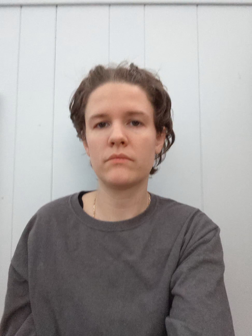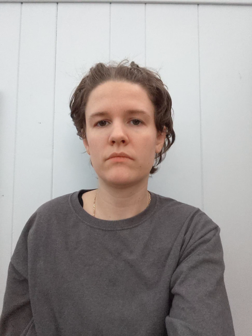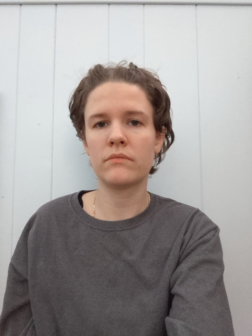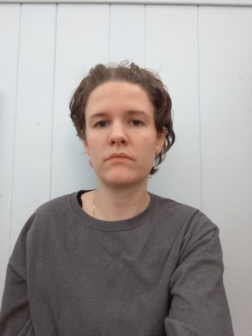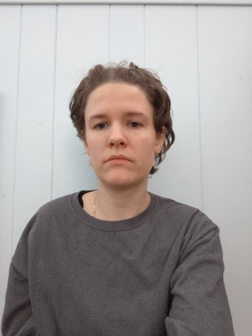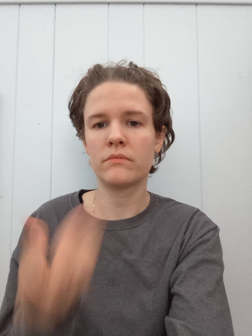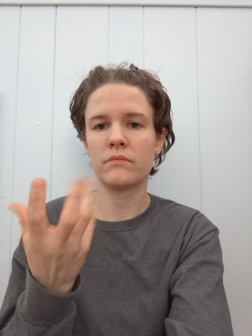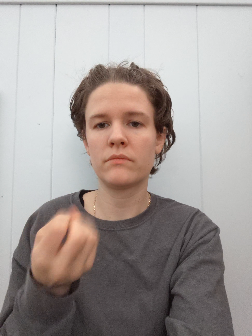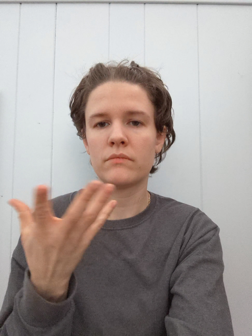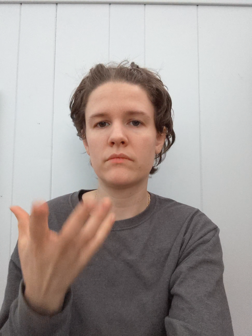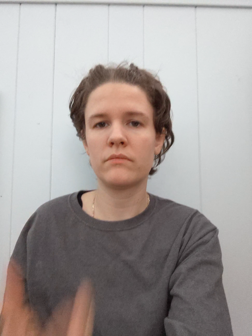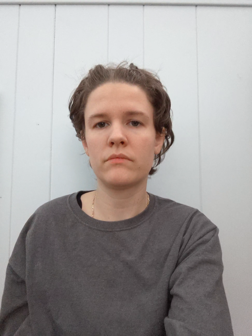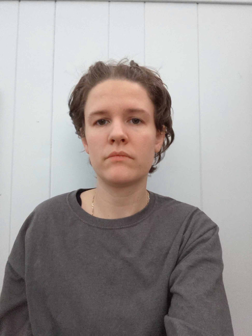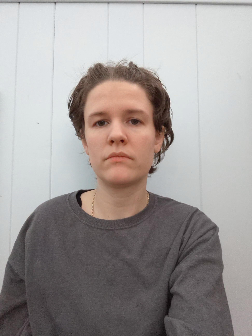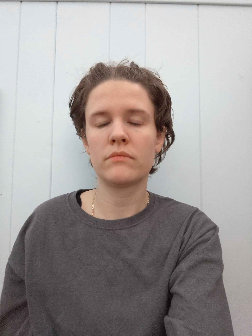many